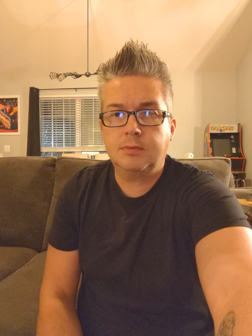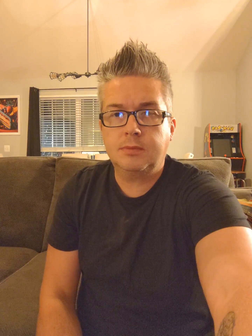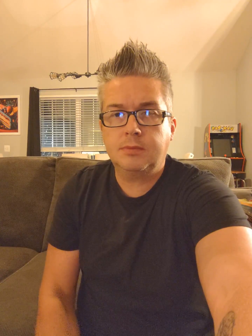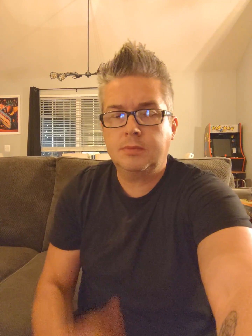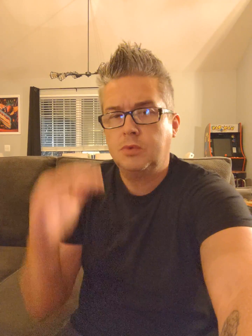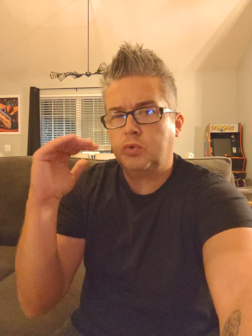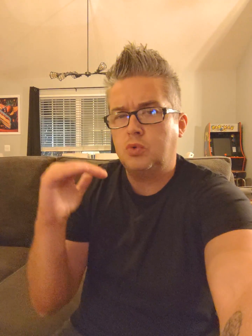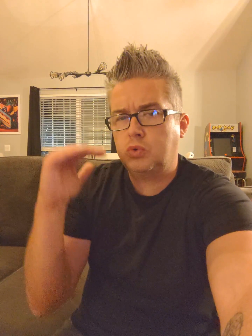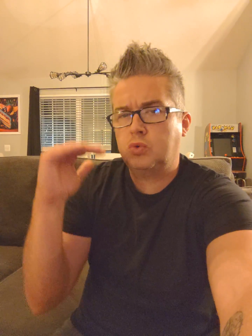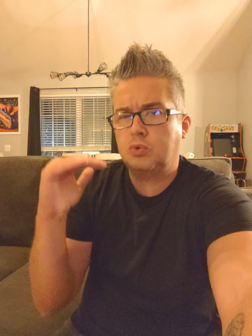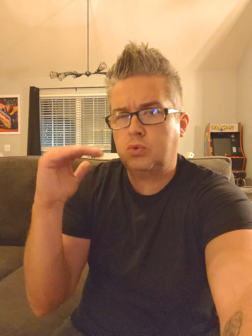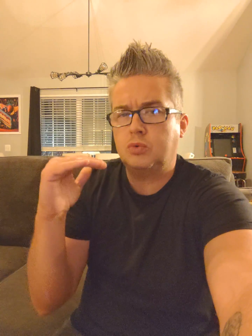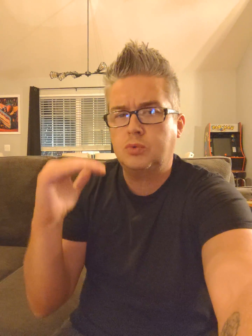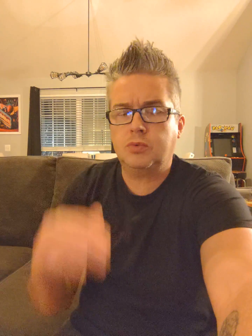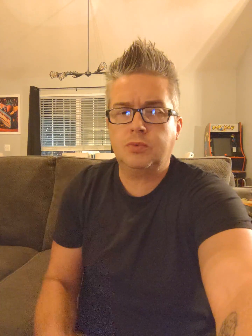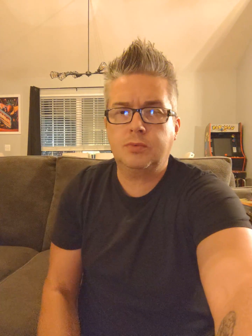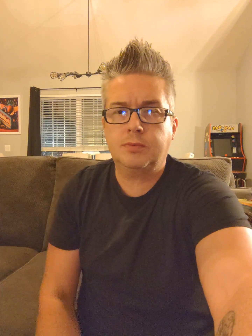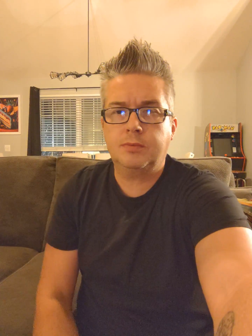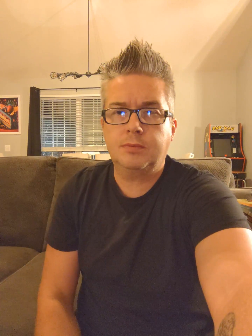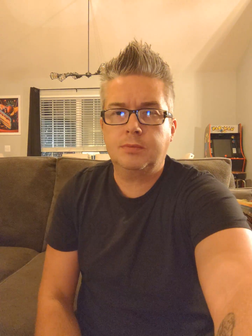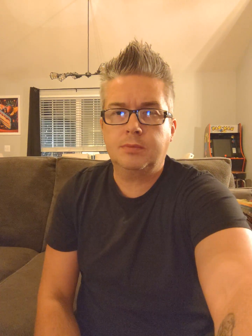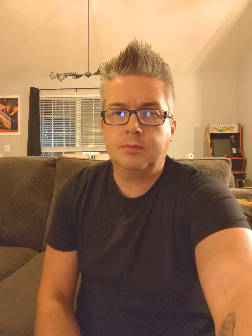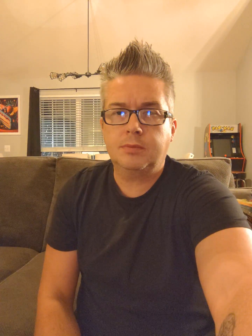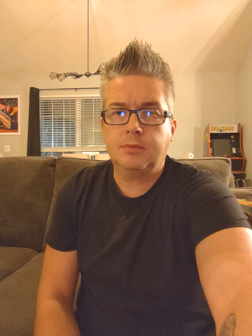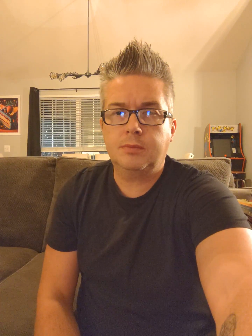little